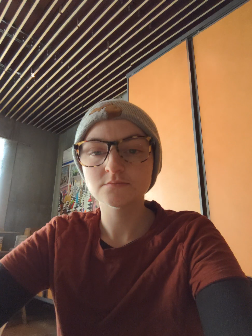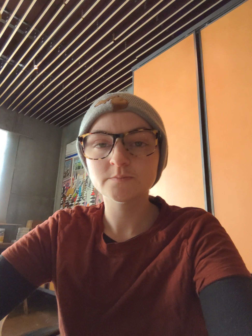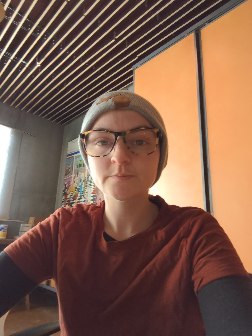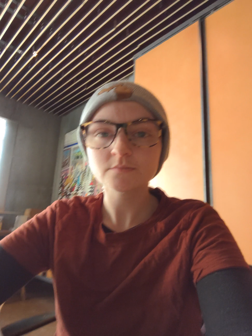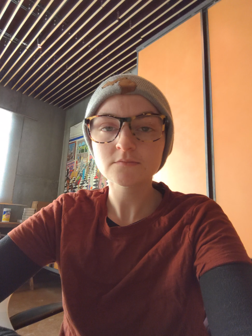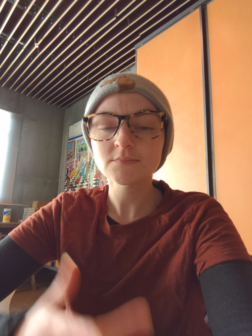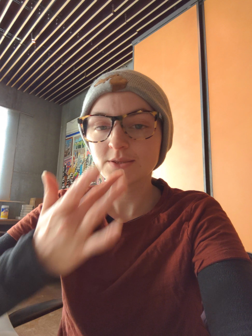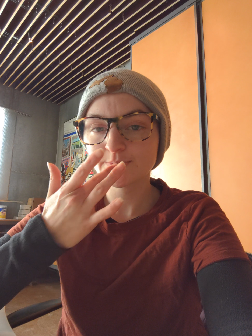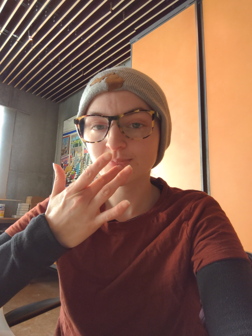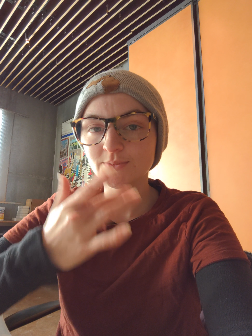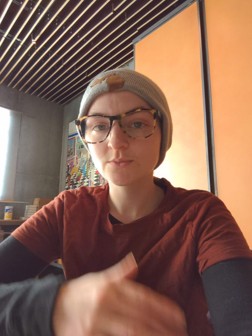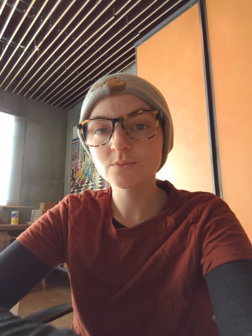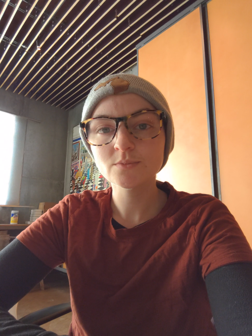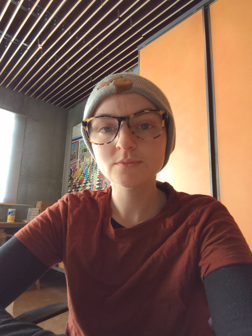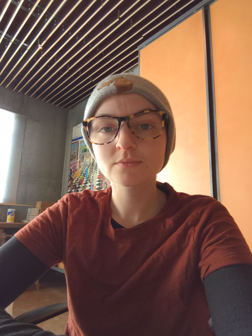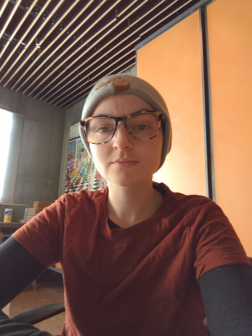taste